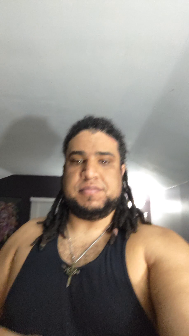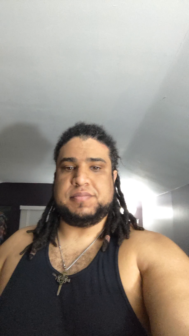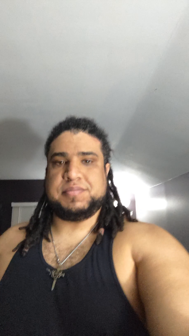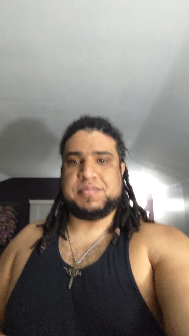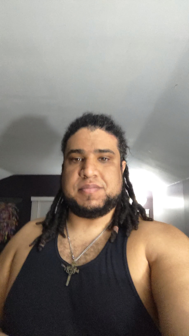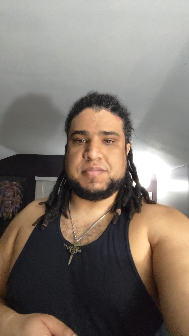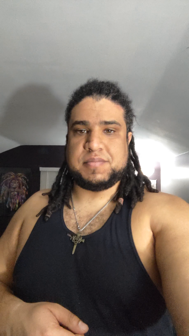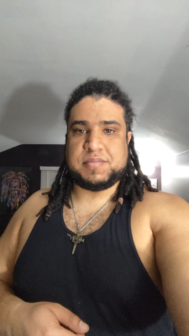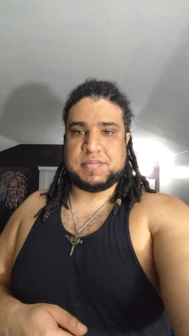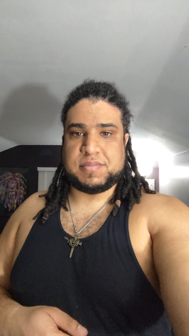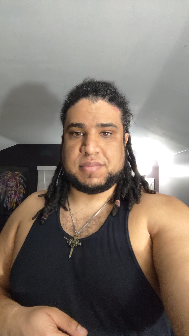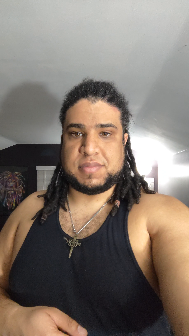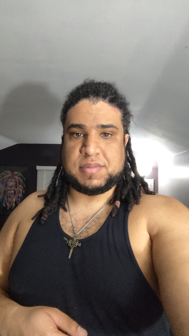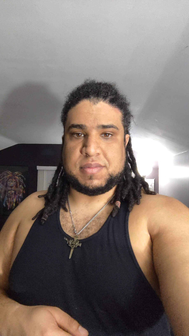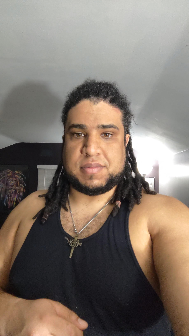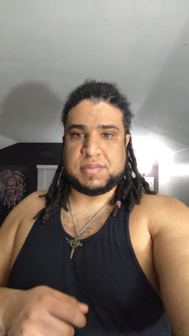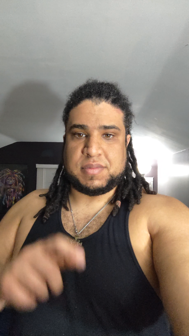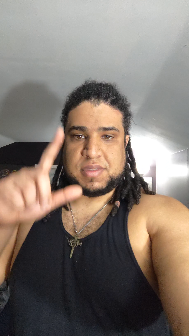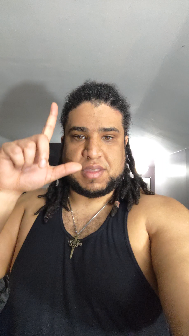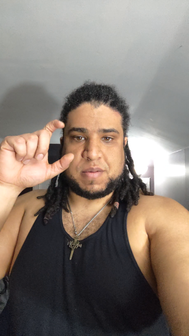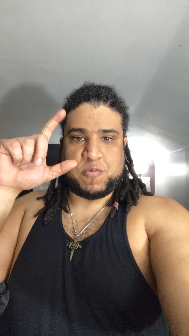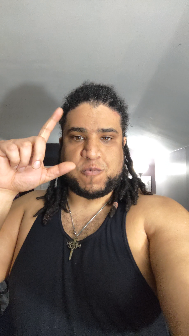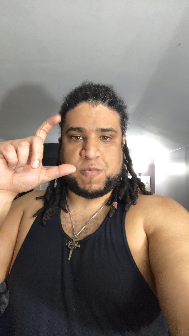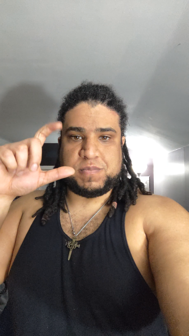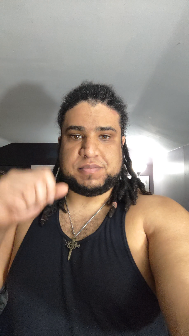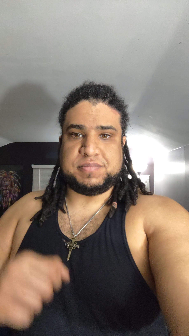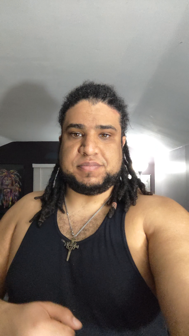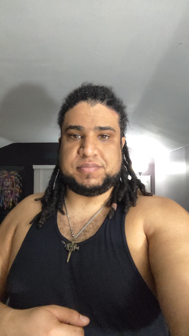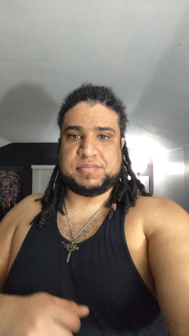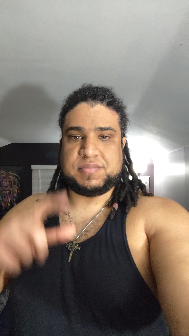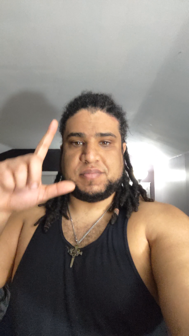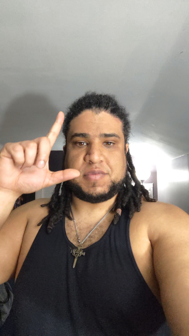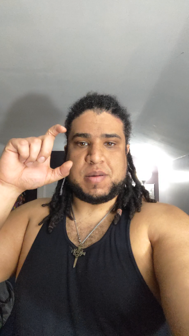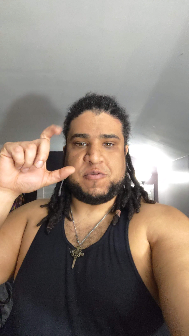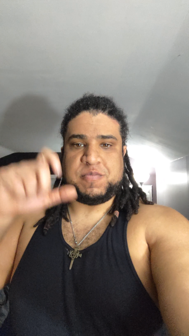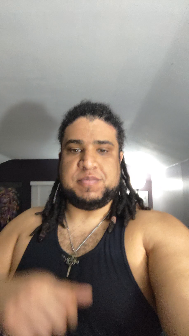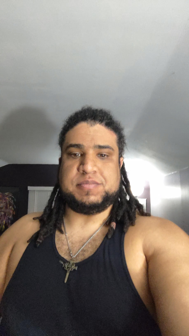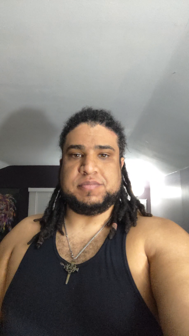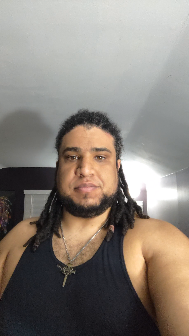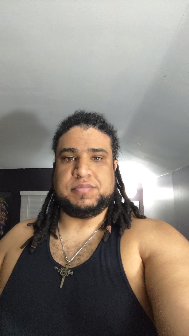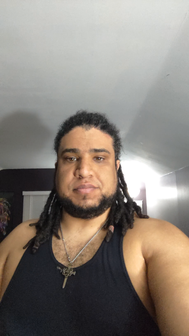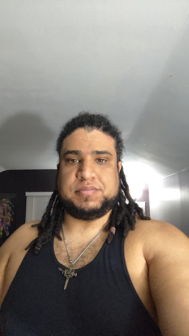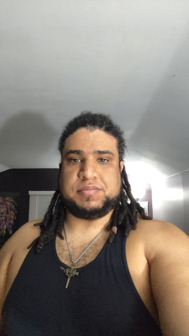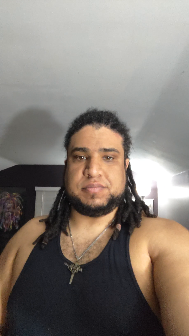camera